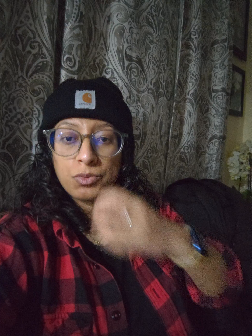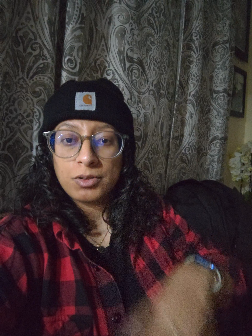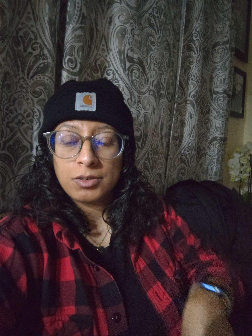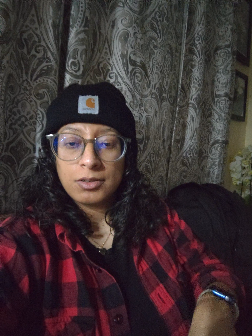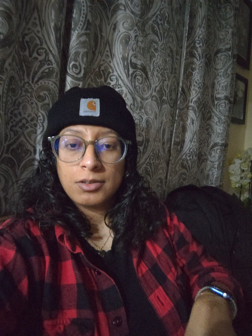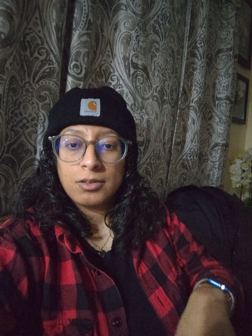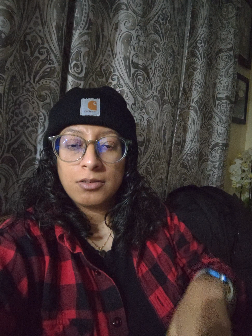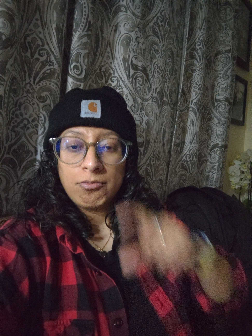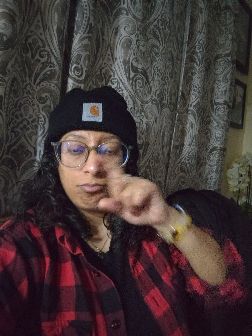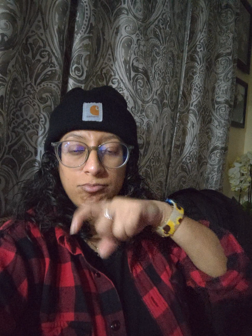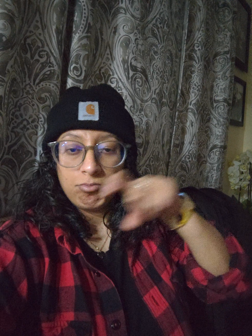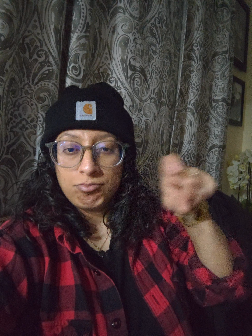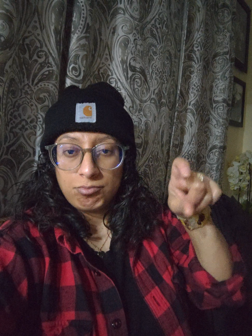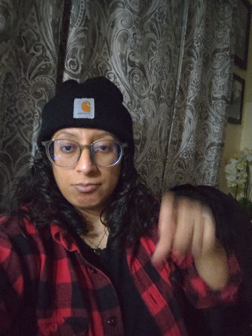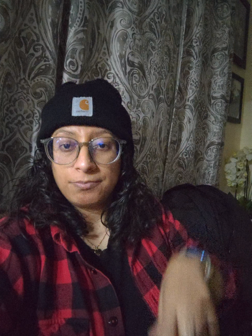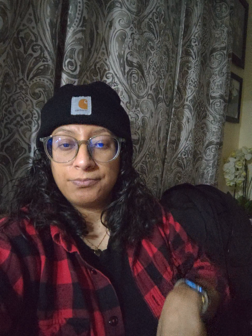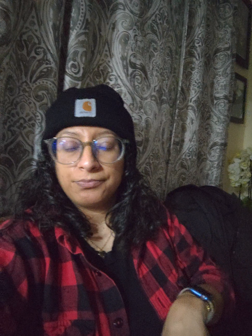closet